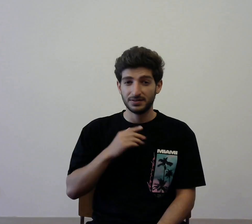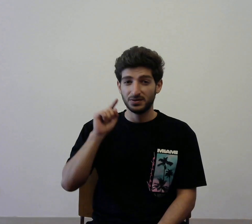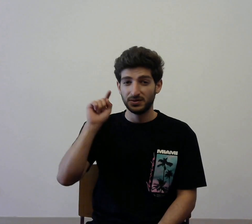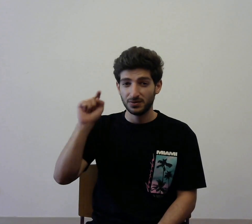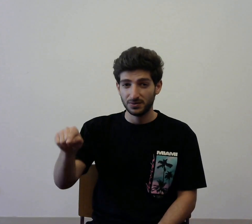ora